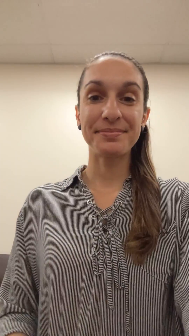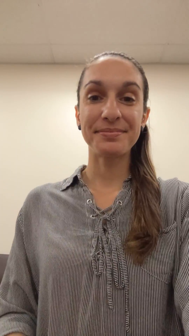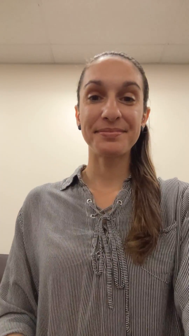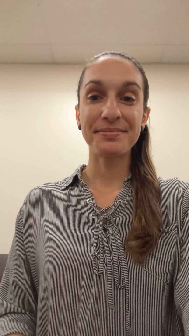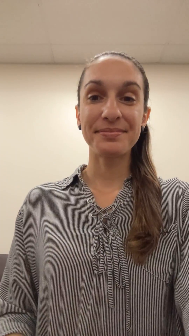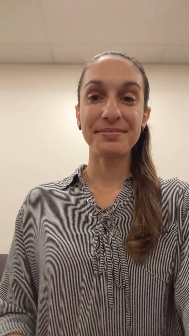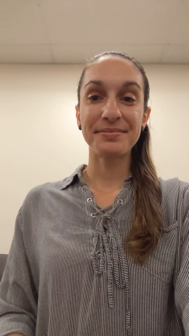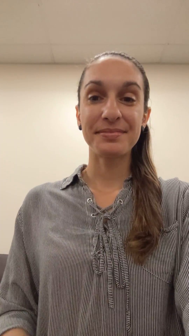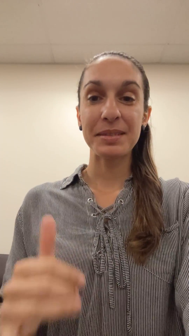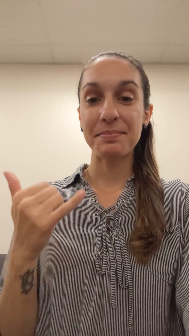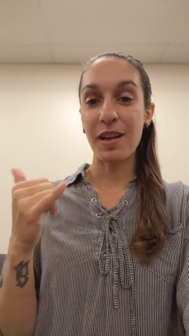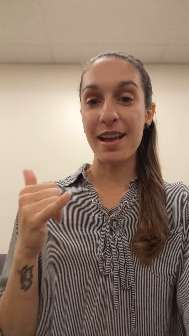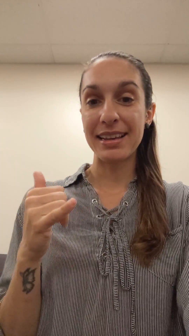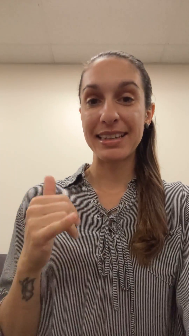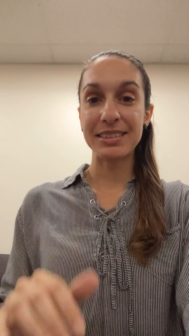party